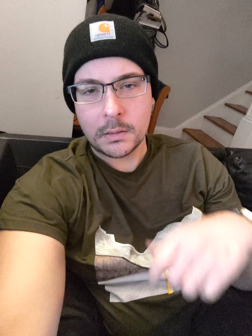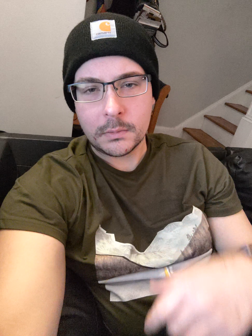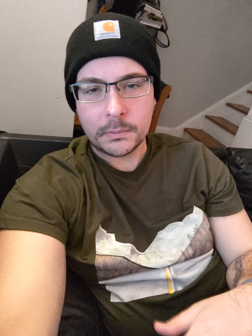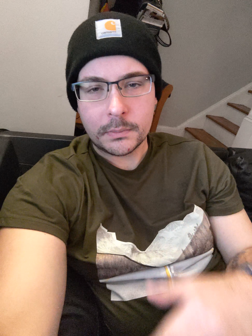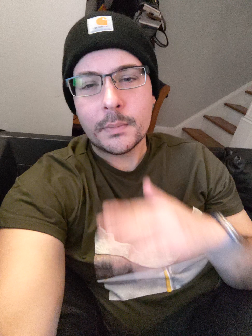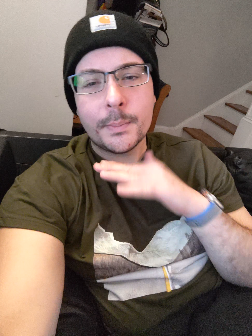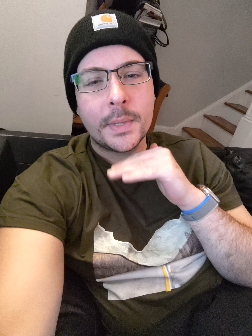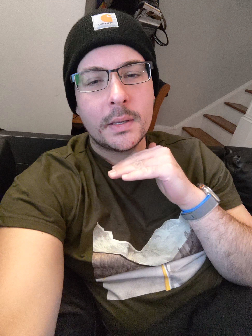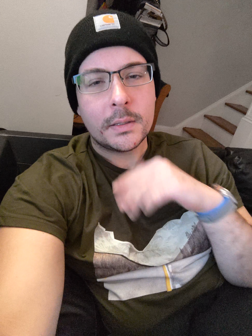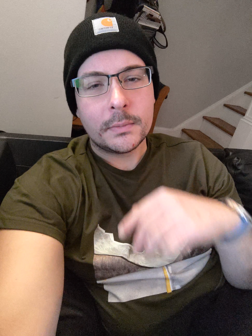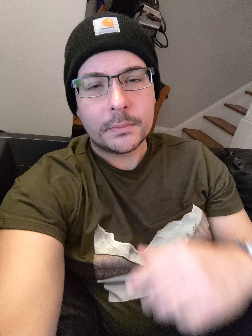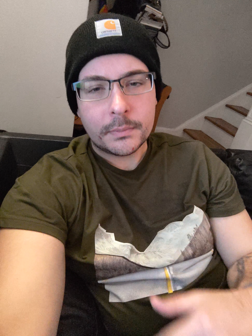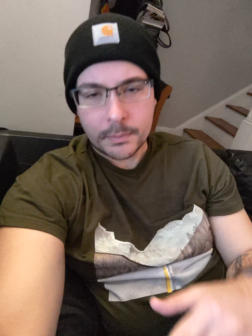pig